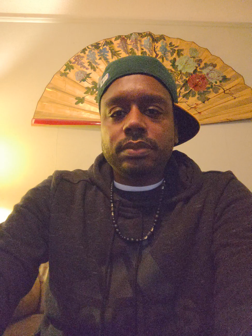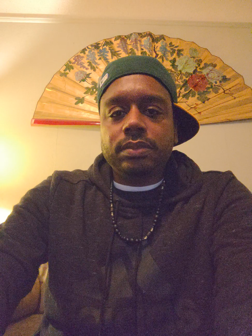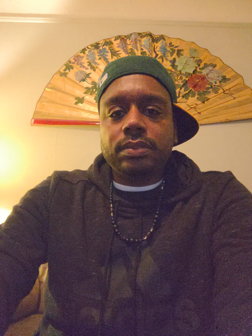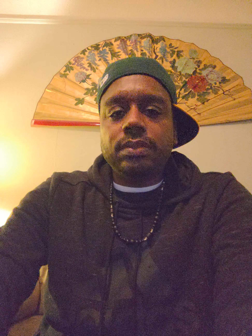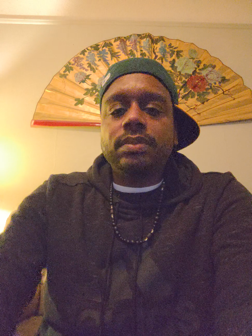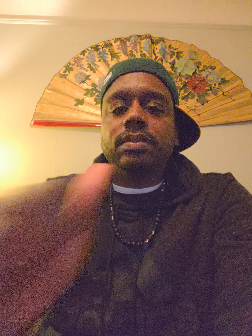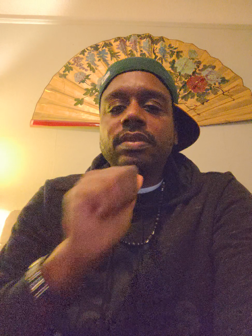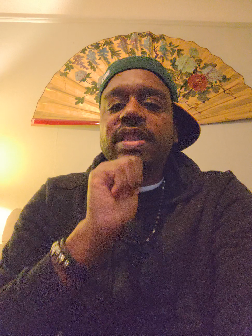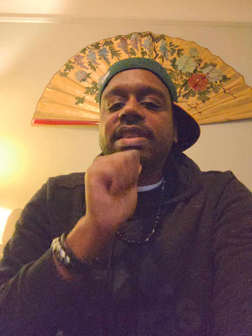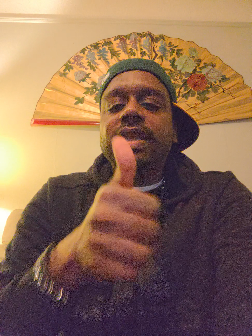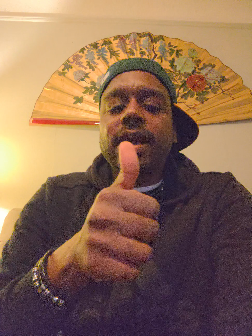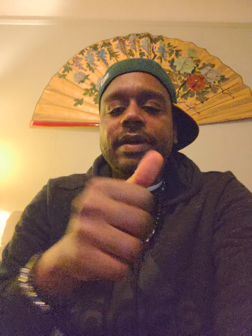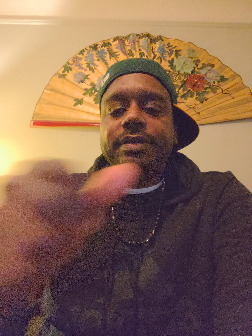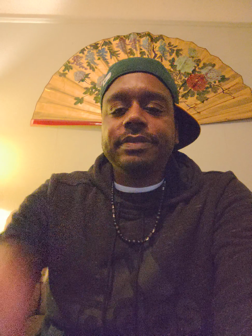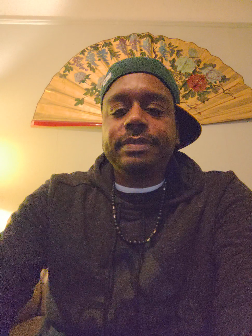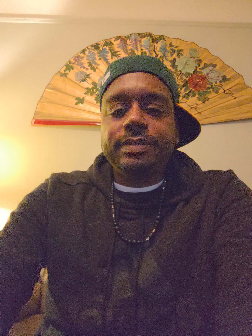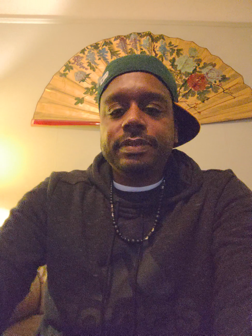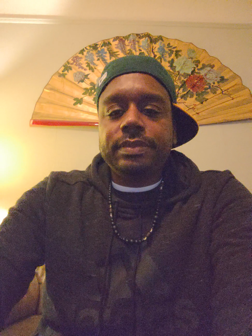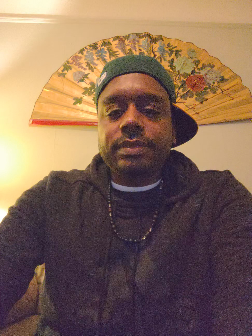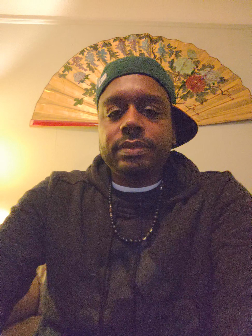not